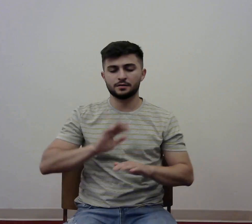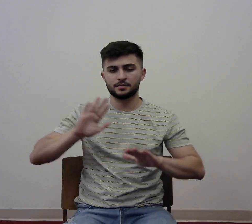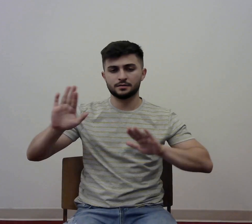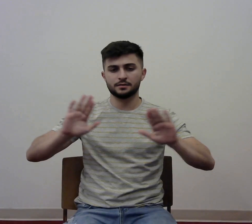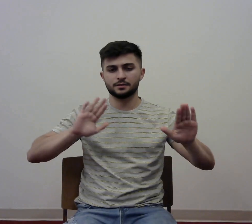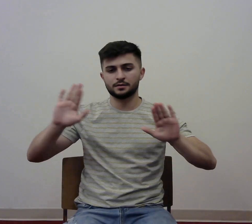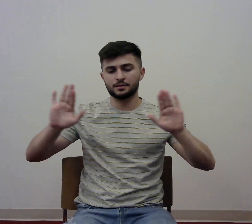sərgi